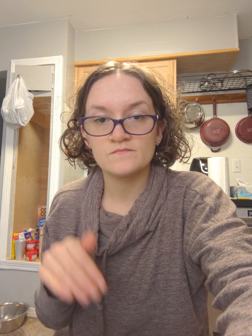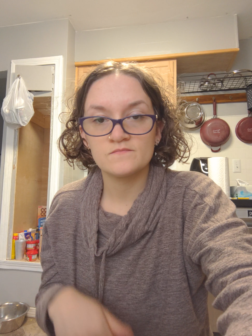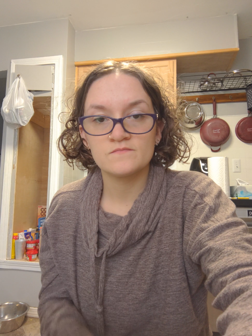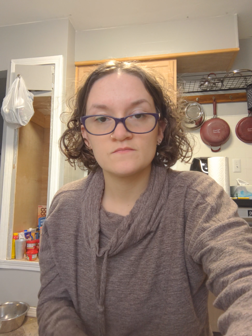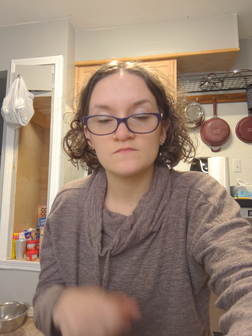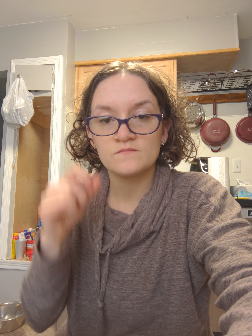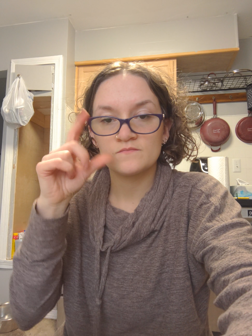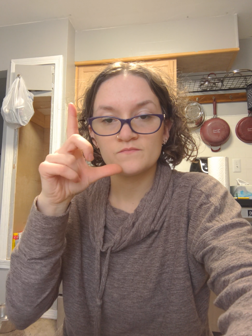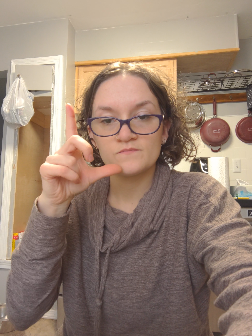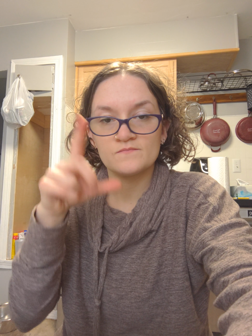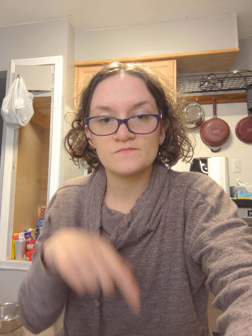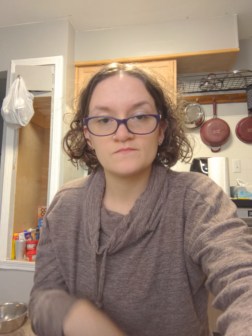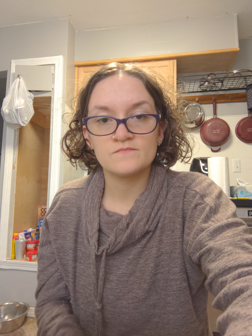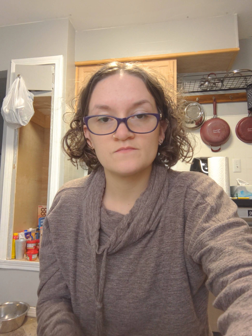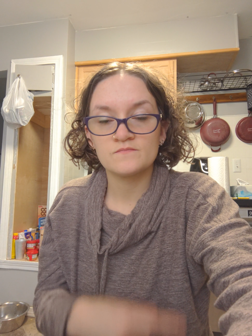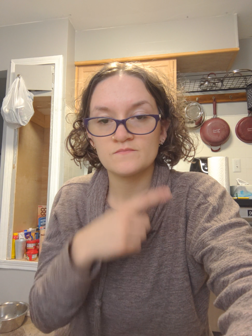awake